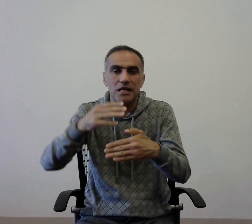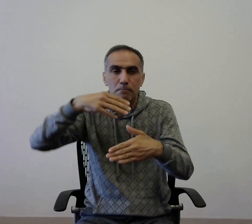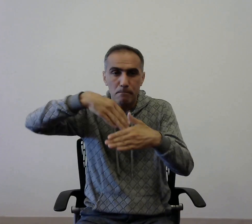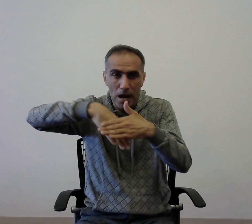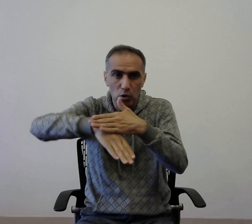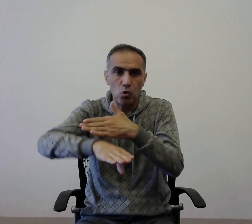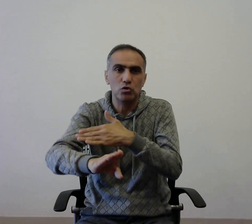metro